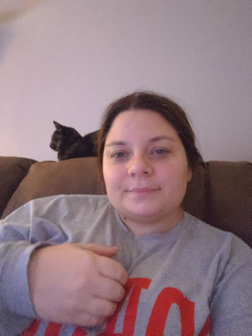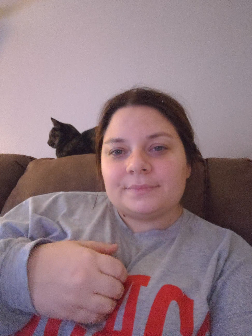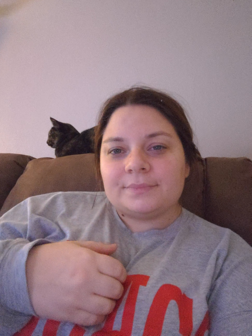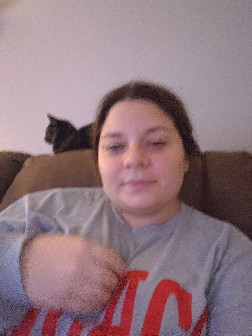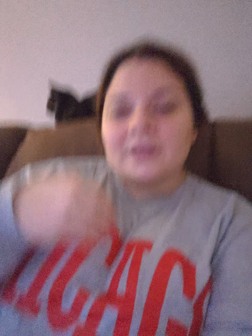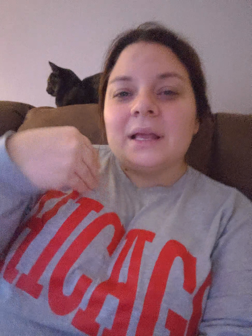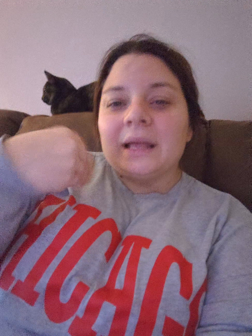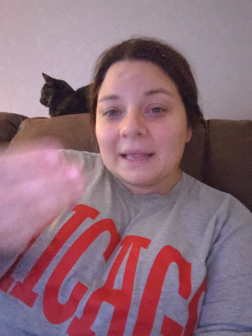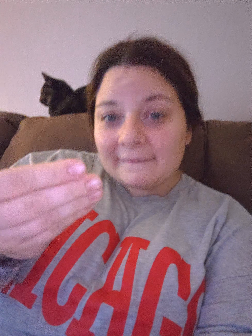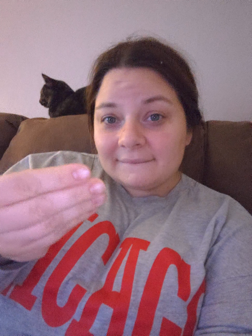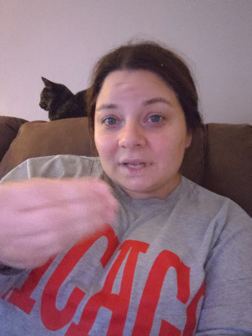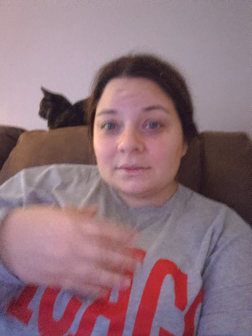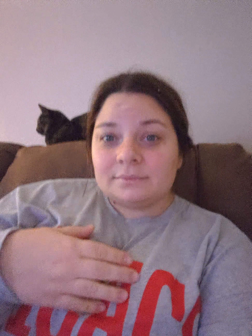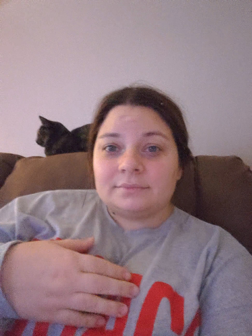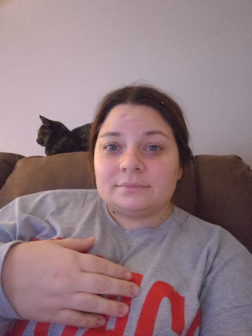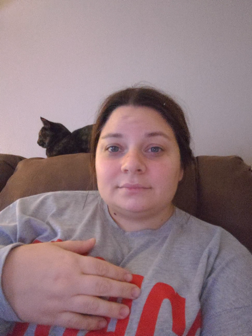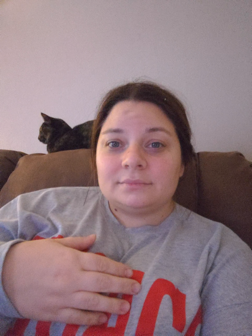give